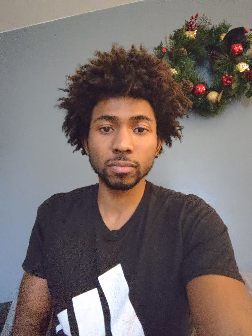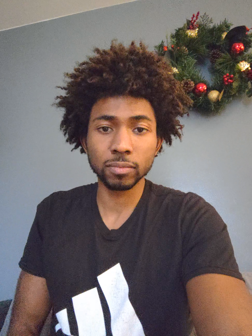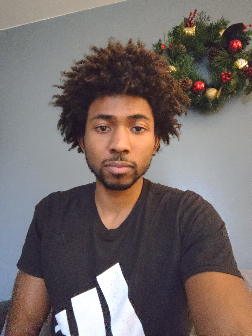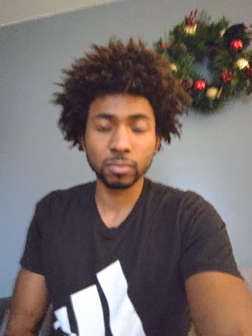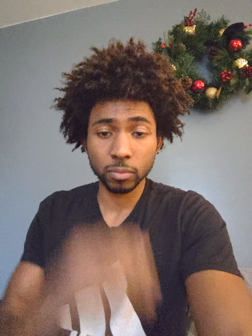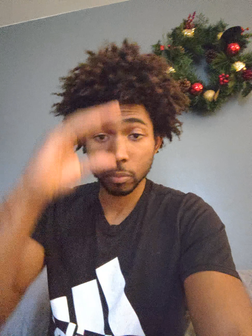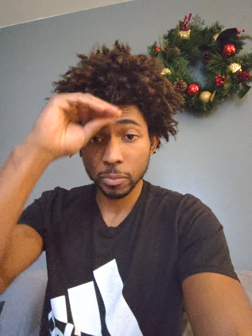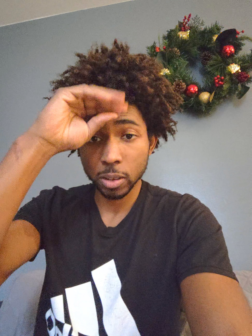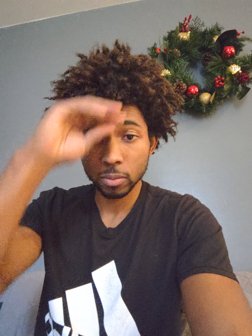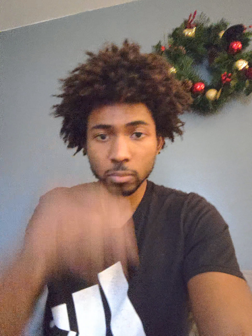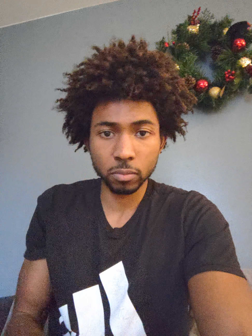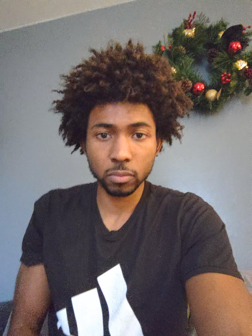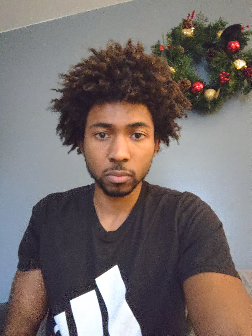boy